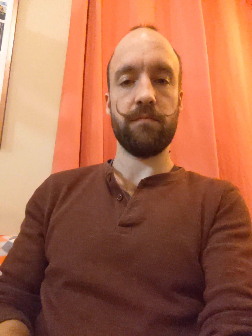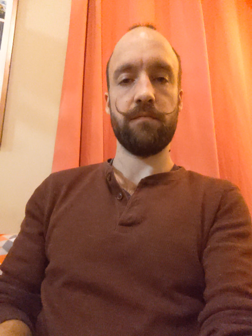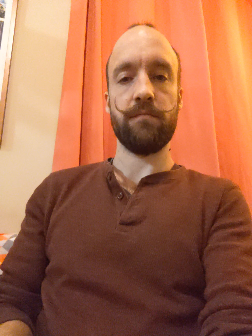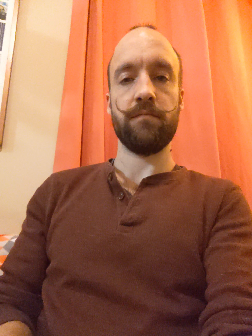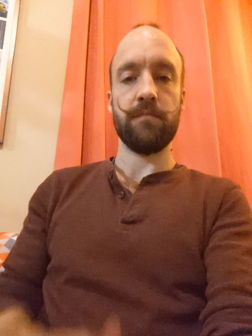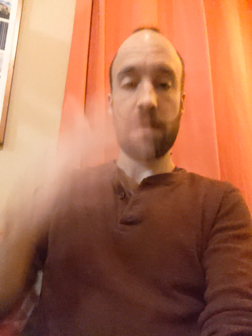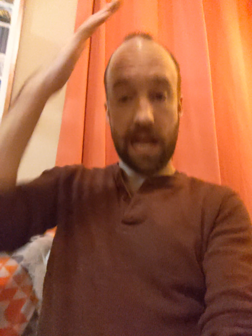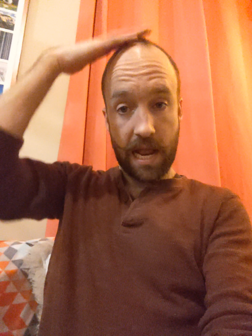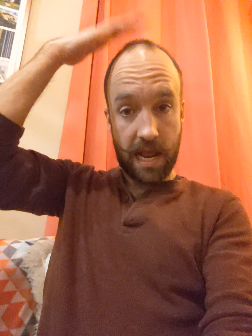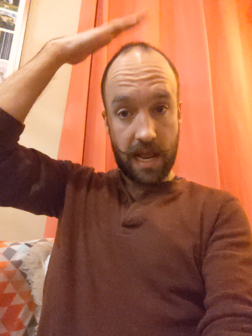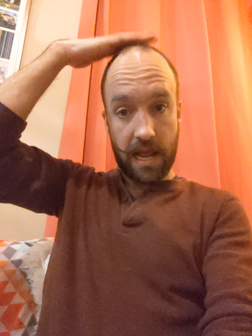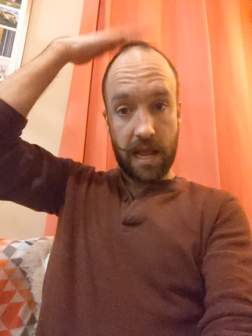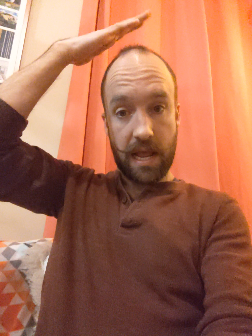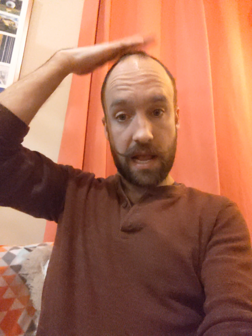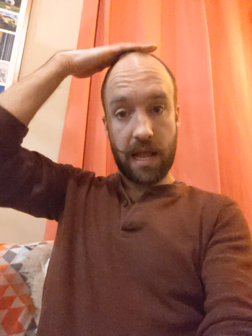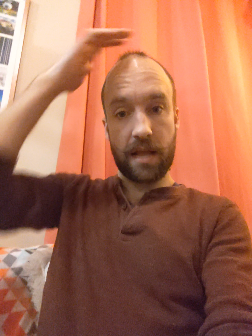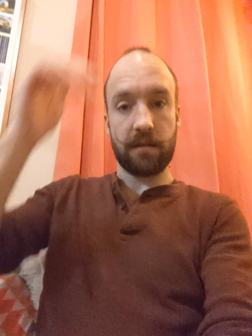hat